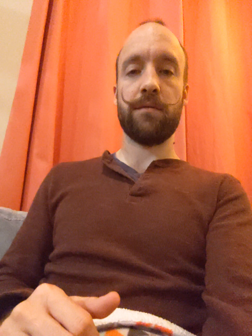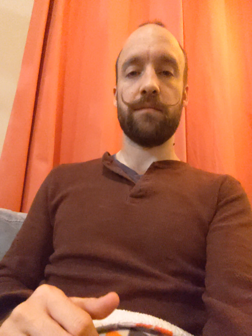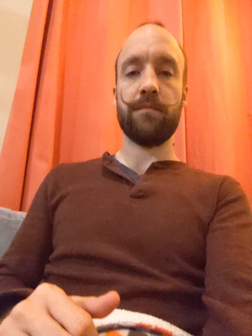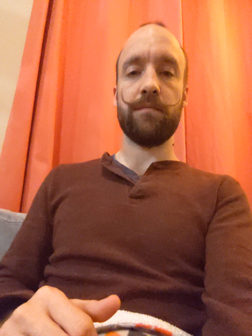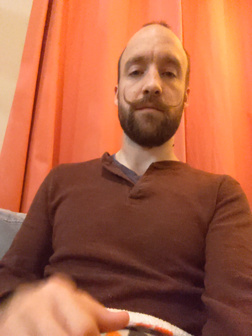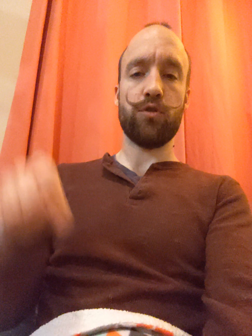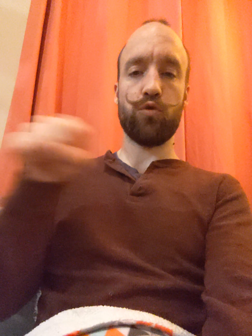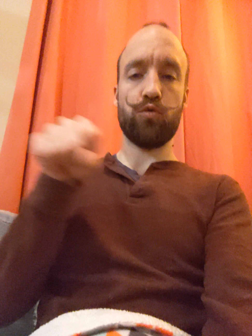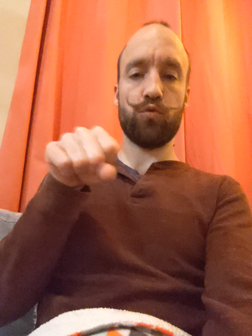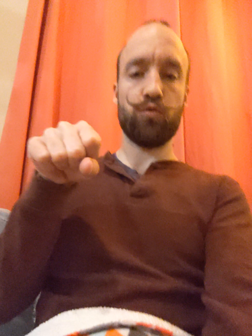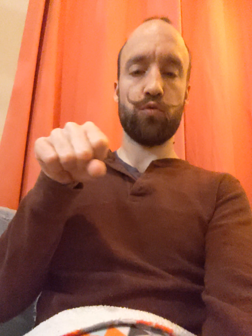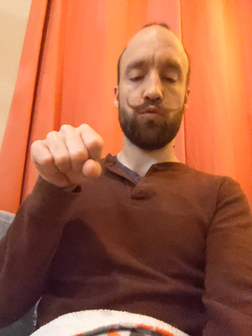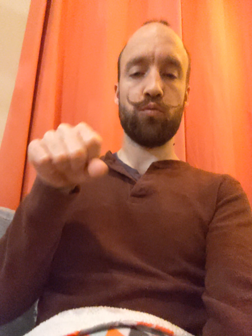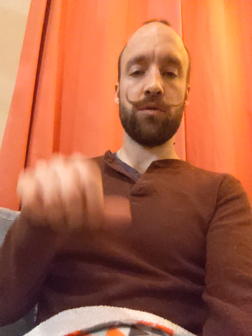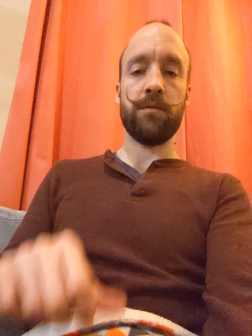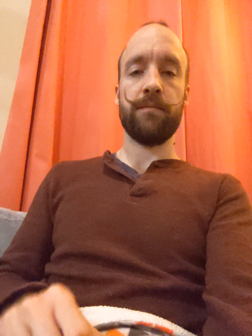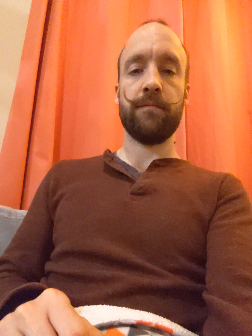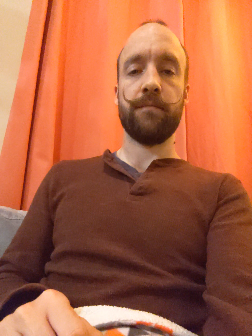shoe